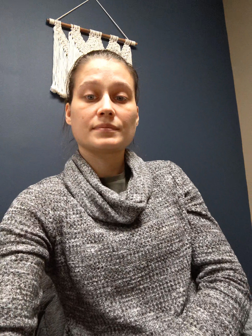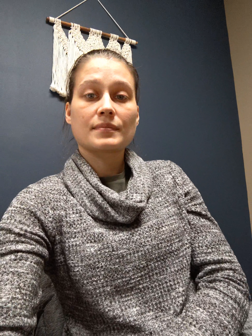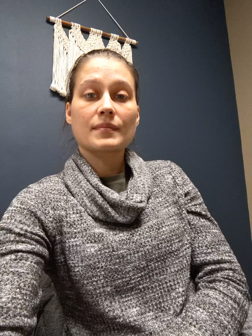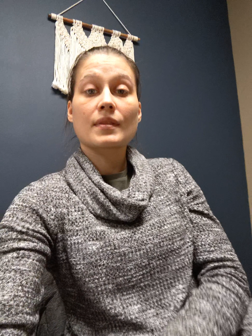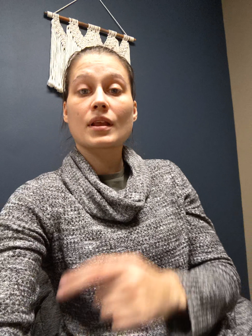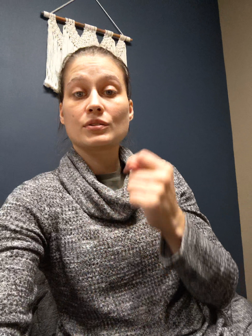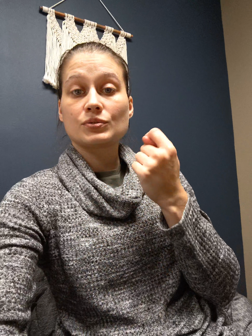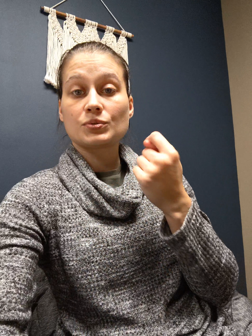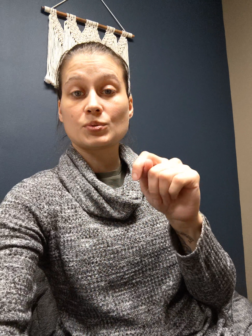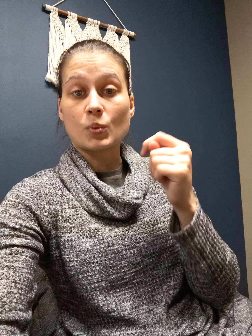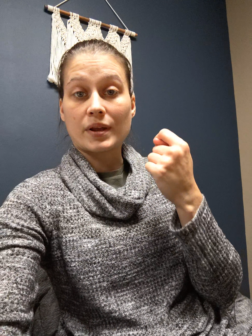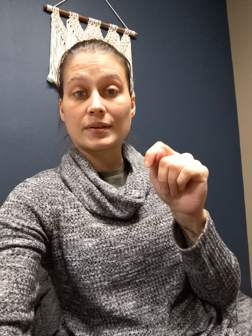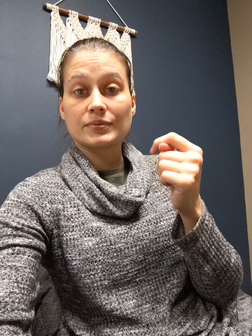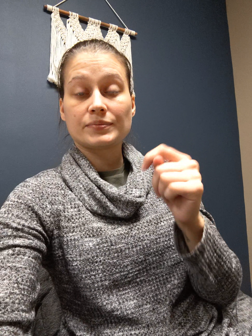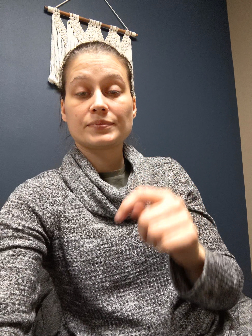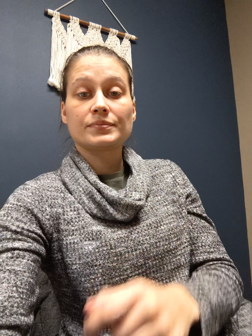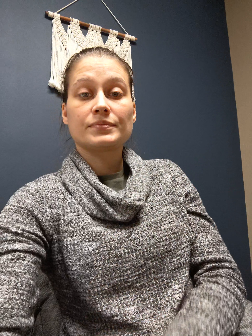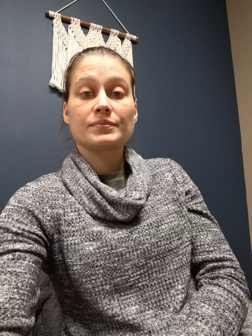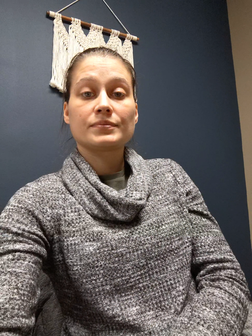toy